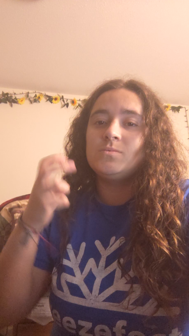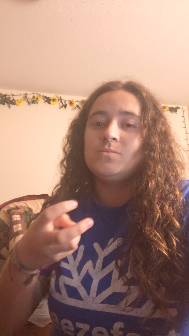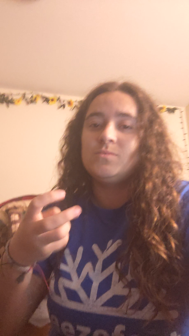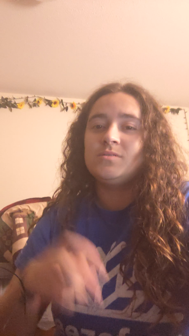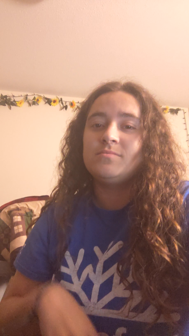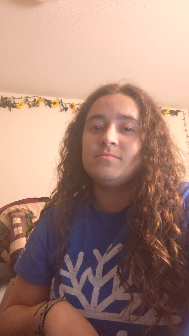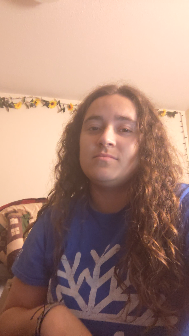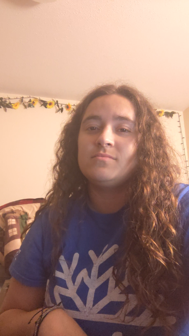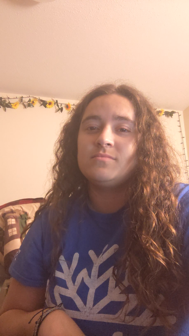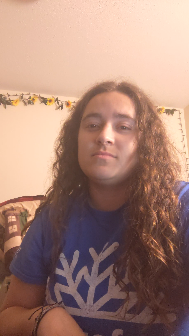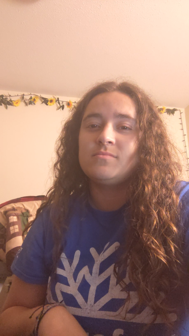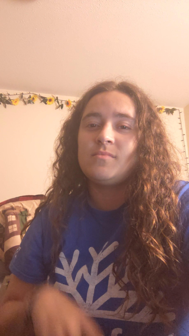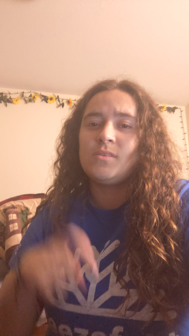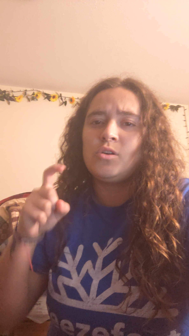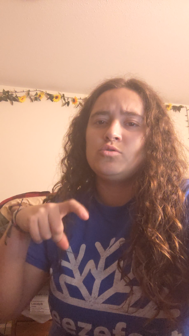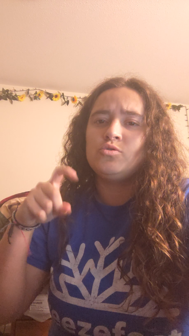should